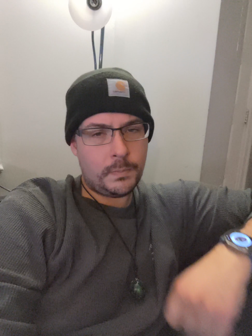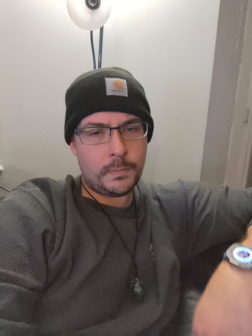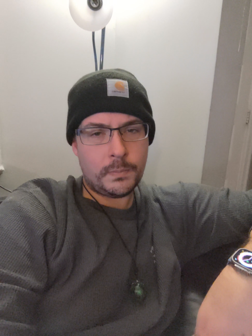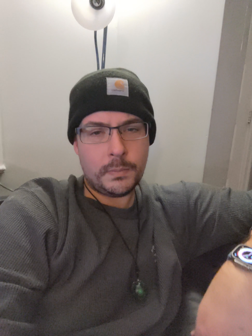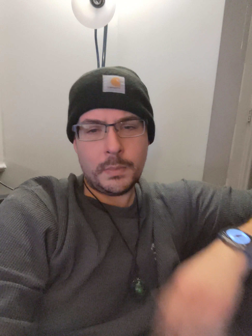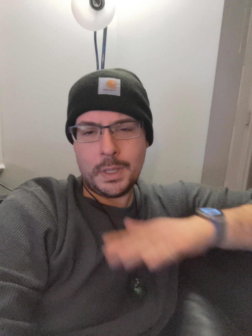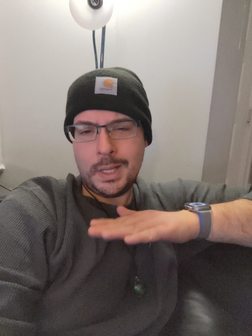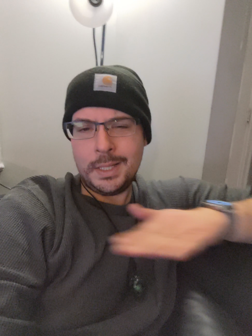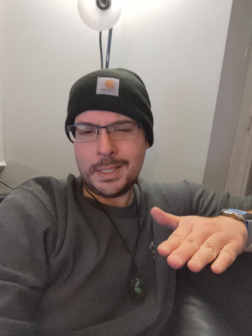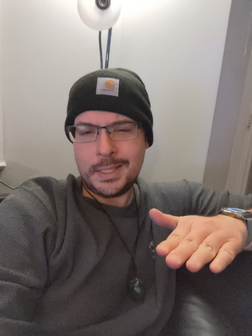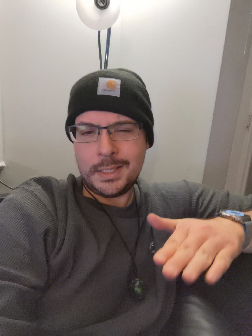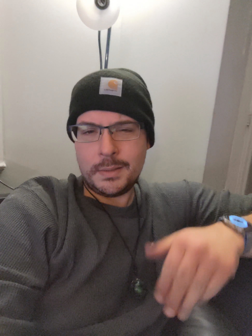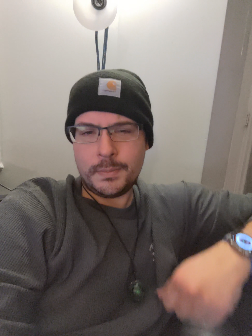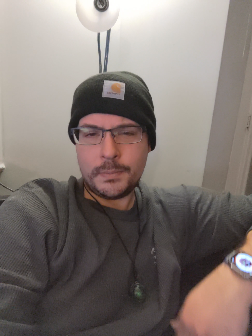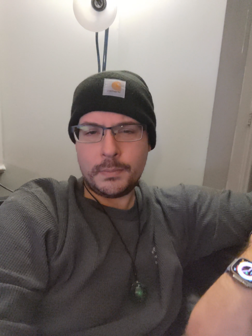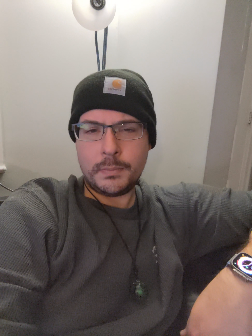clean